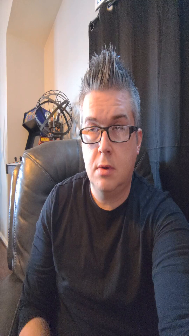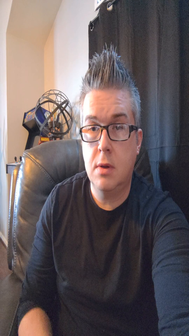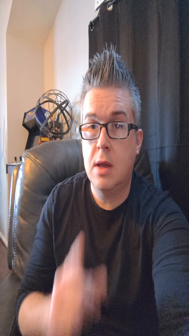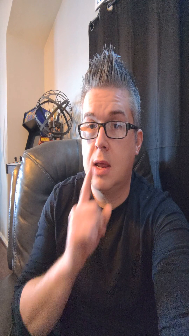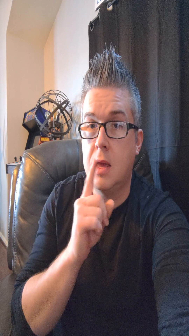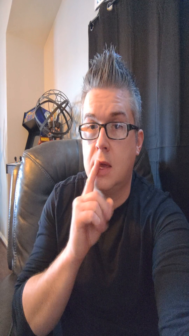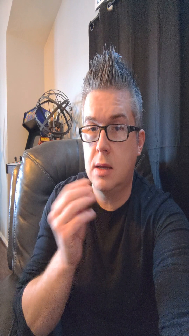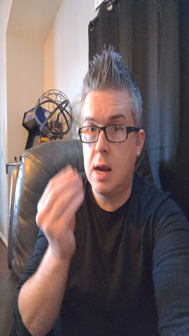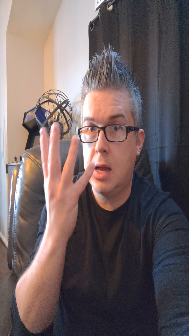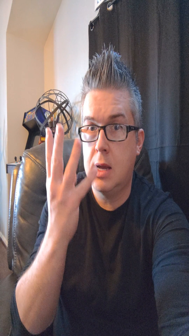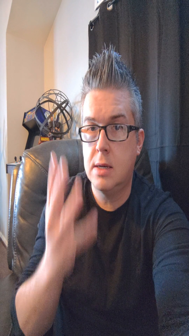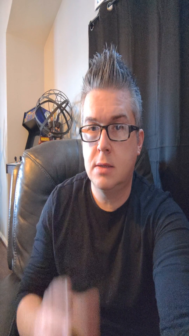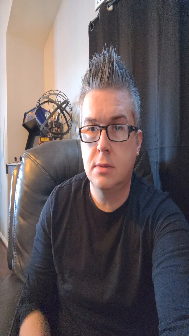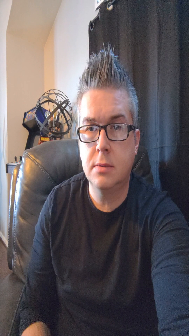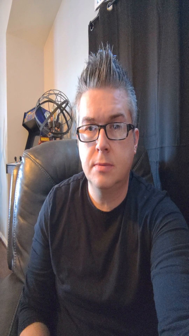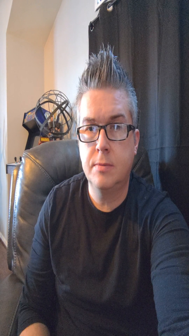lamp